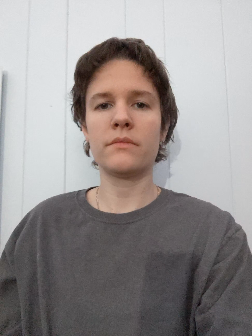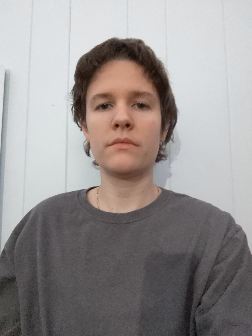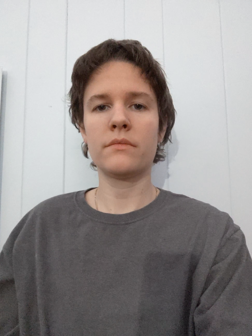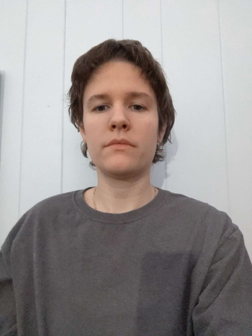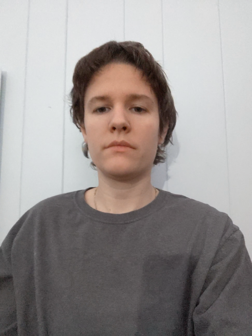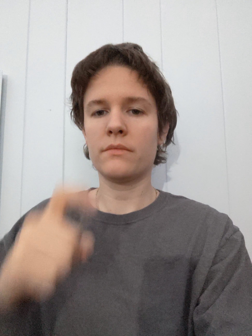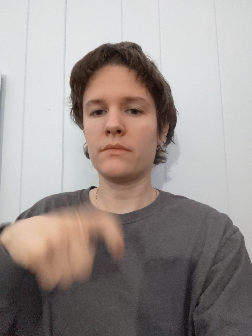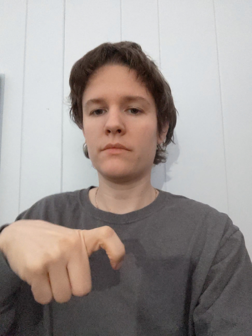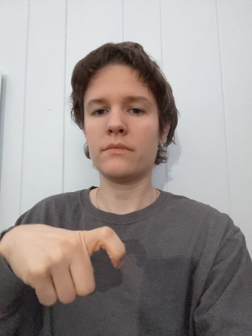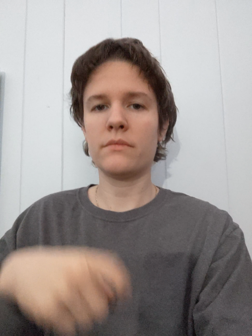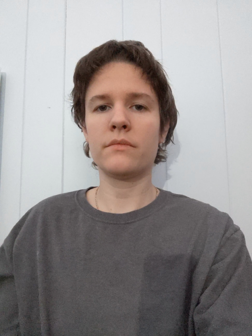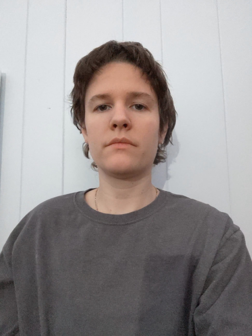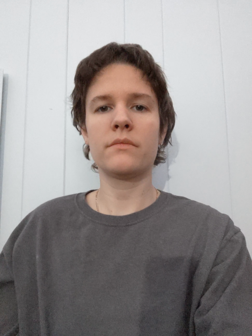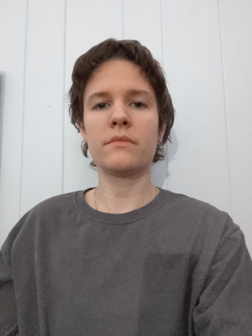time